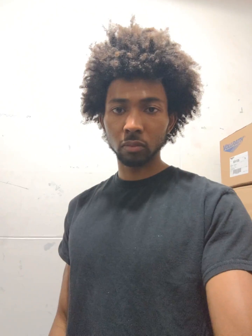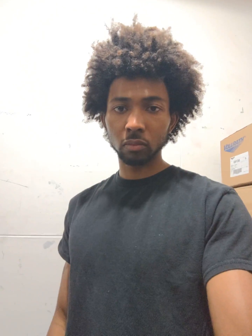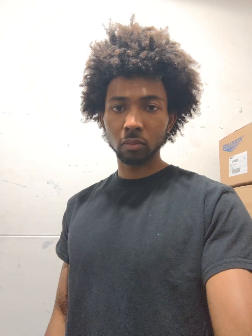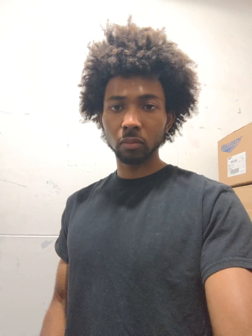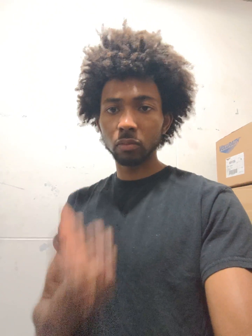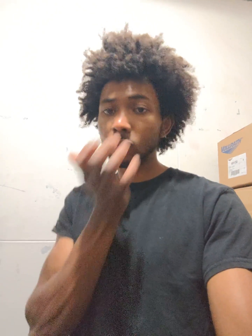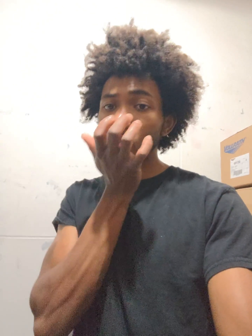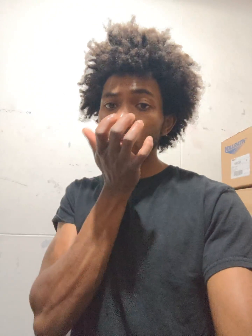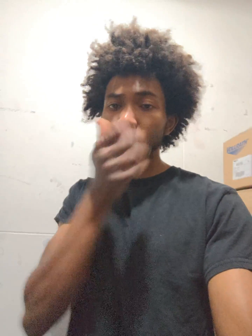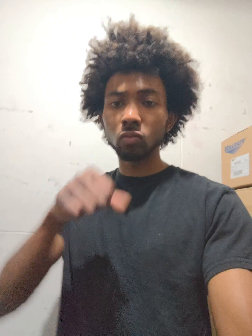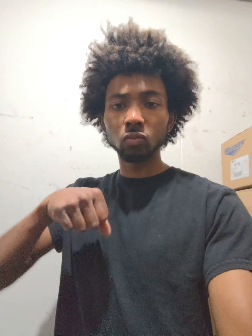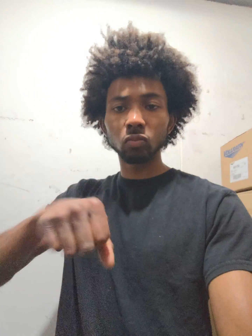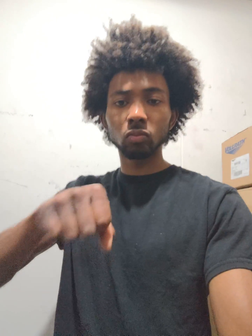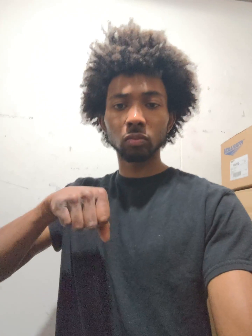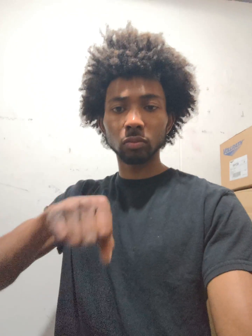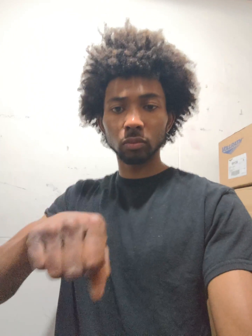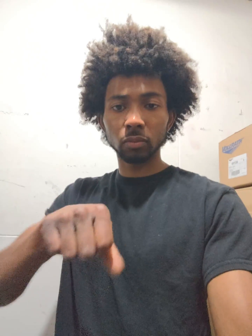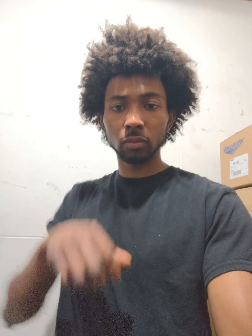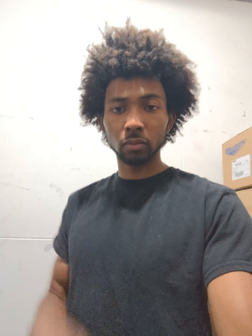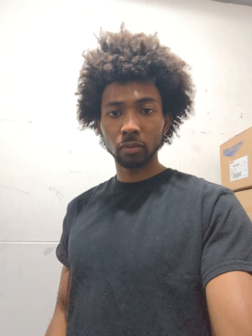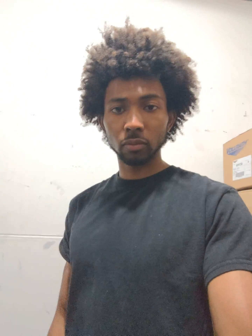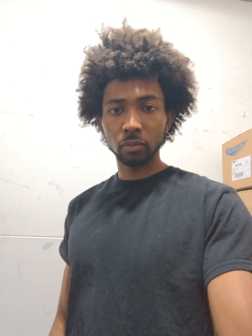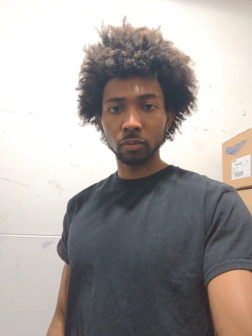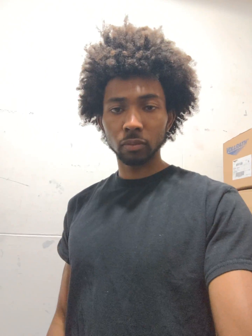lawn mower